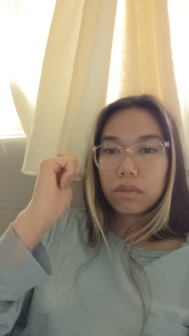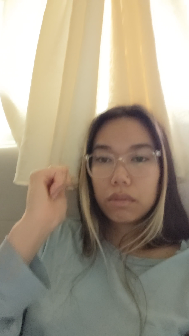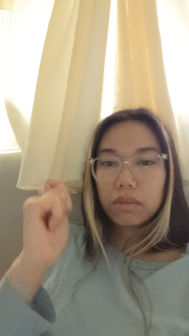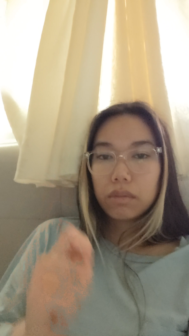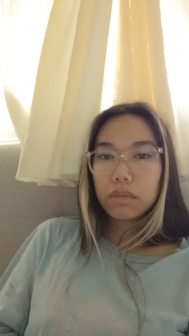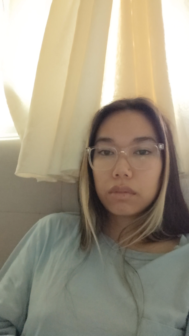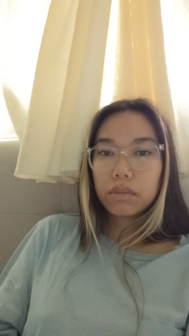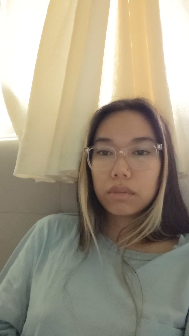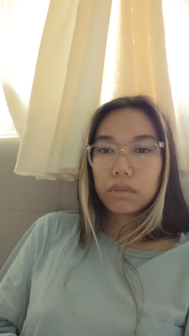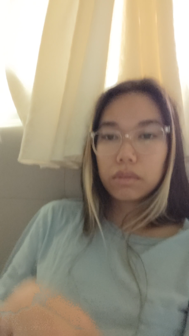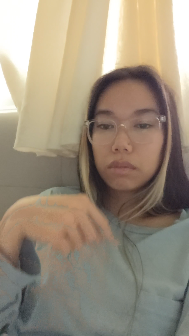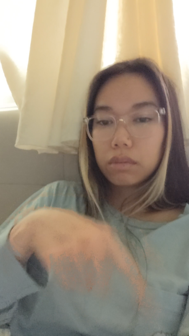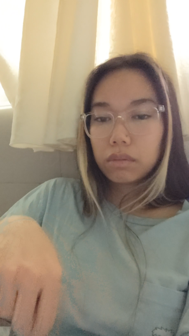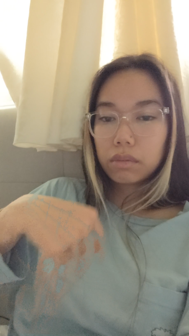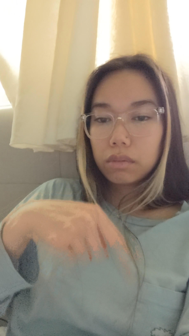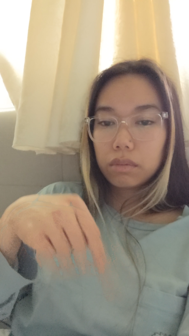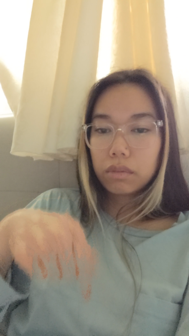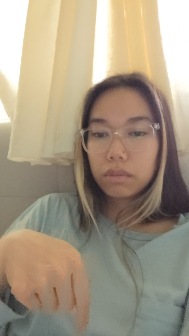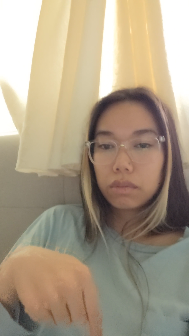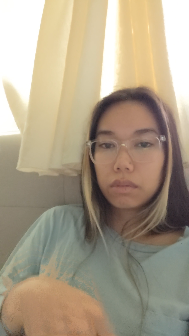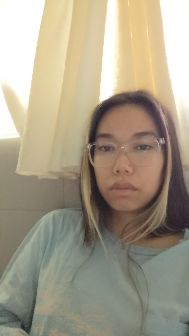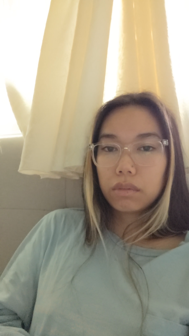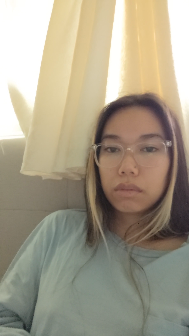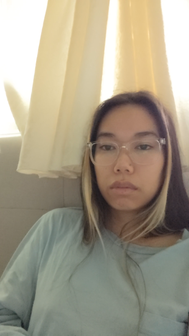belly button